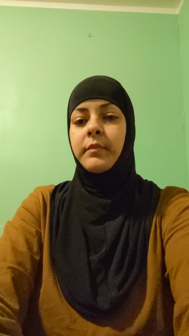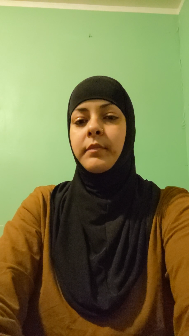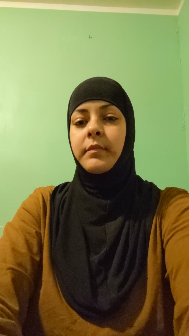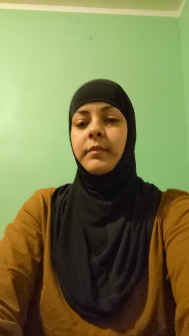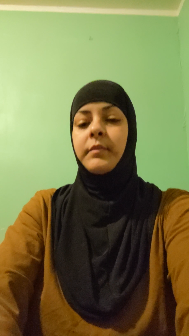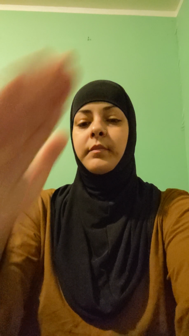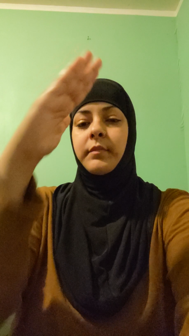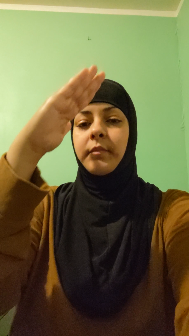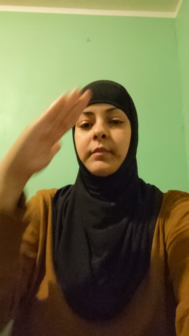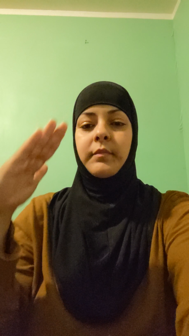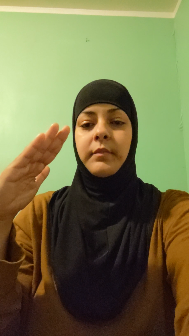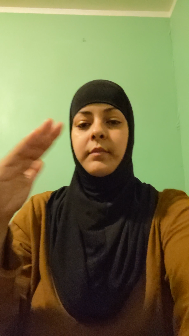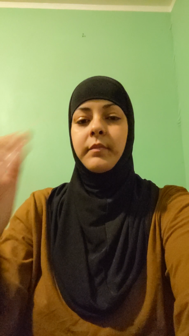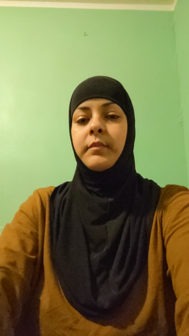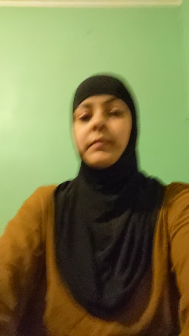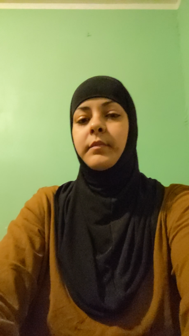roof